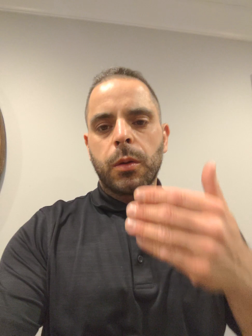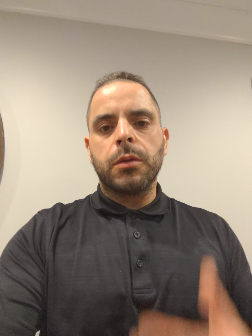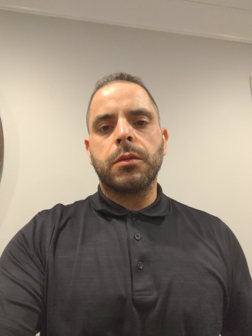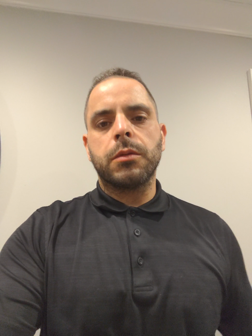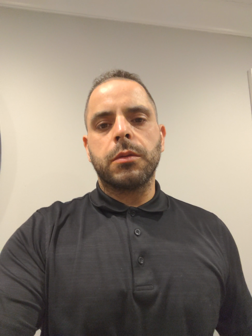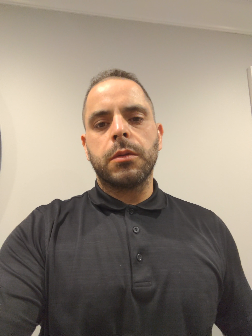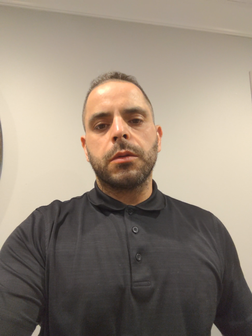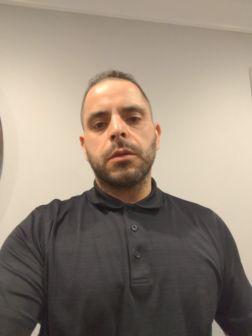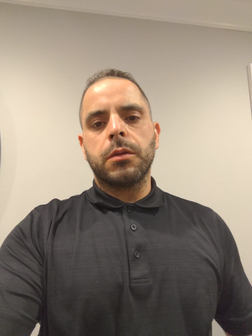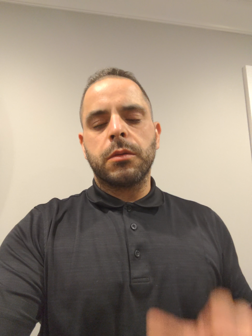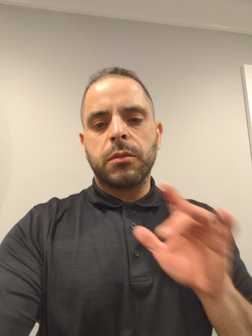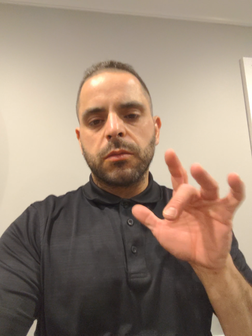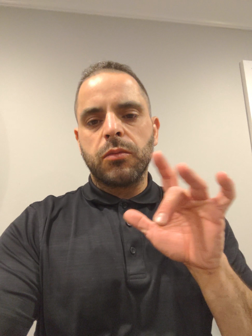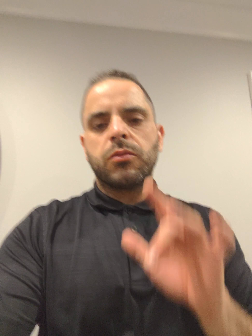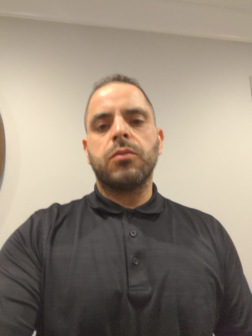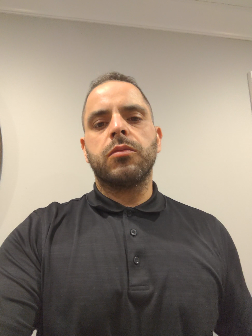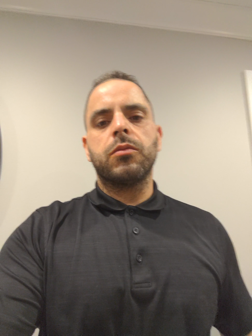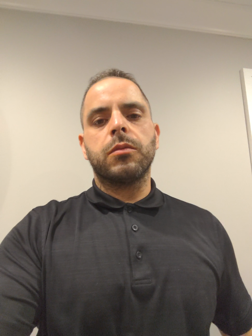yucky